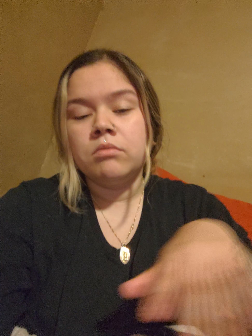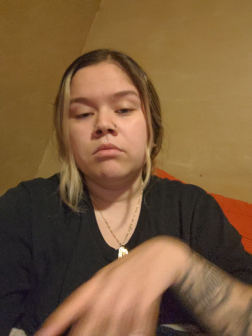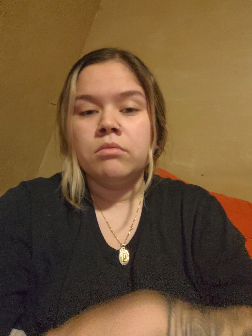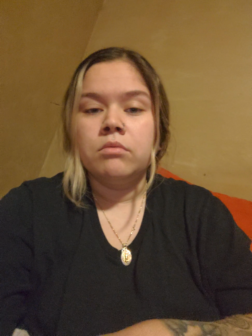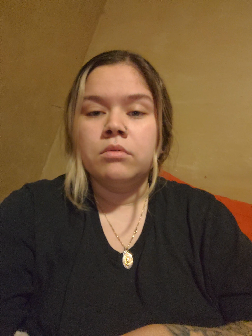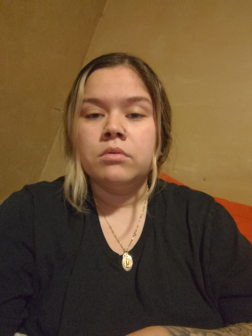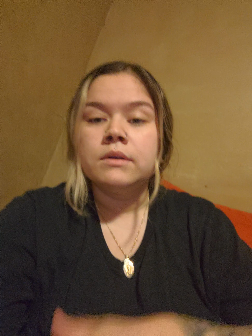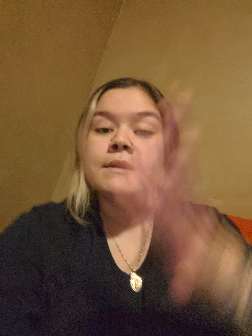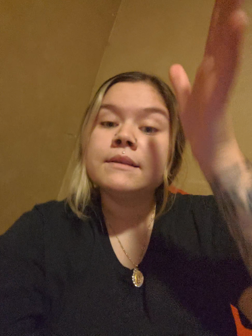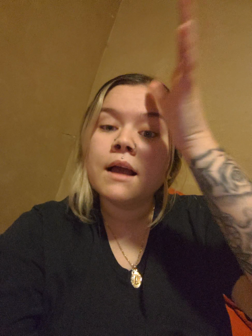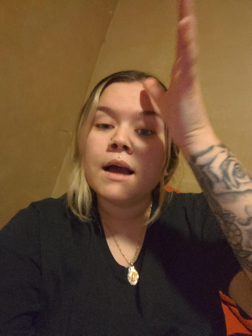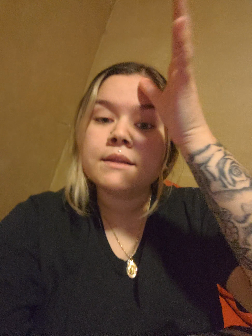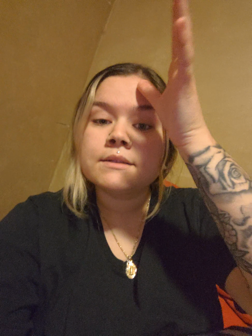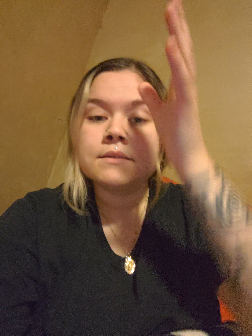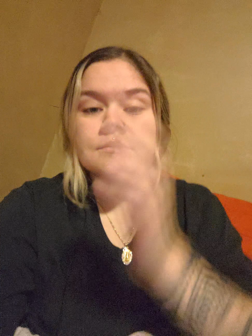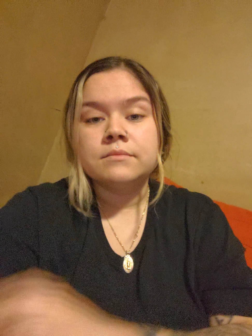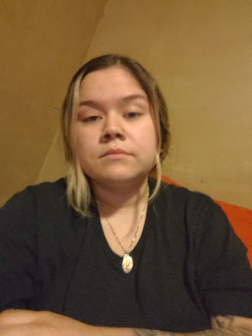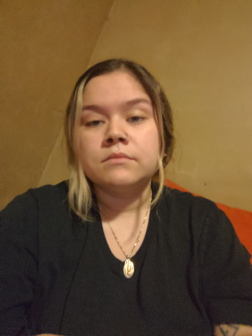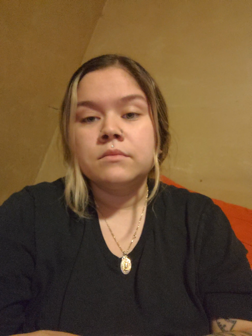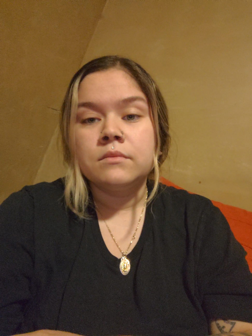daddy